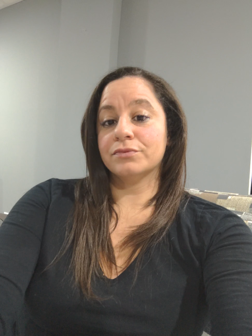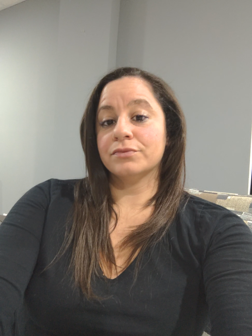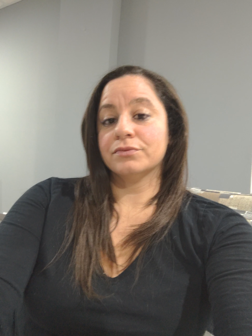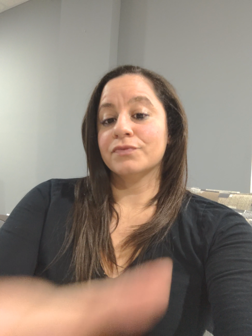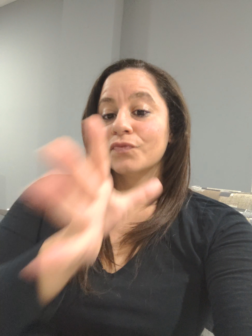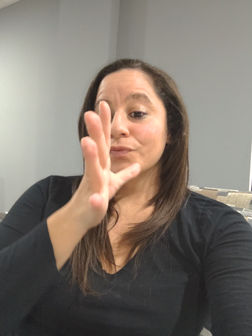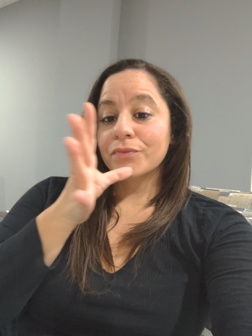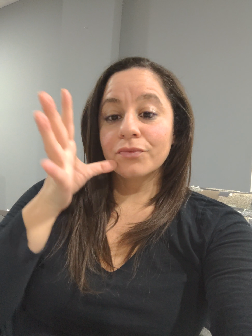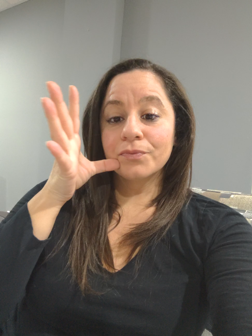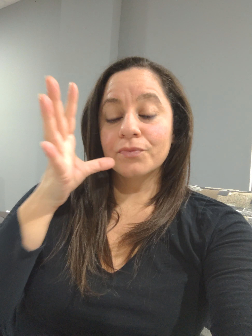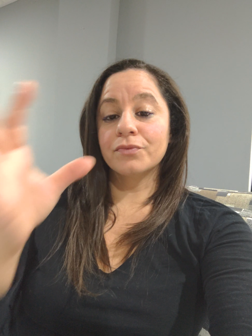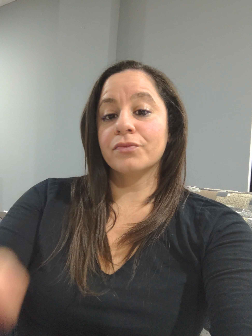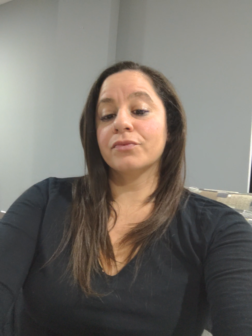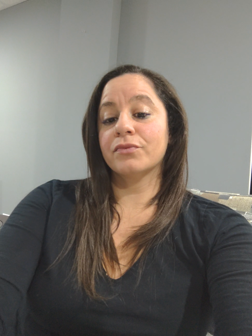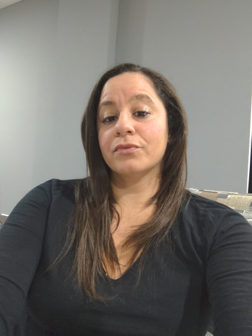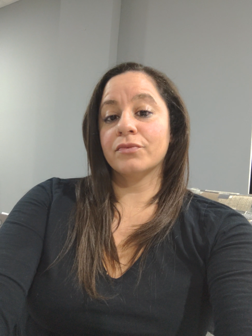farm